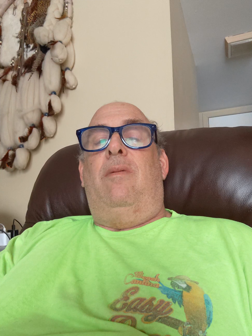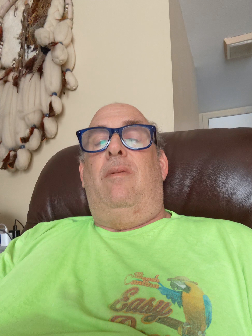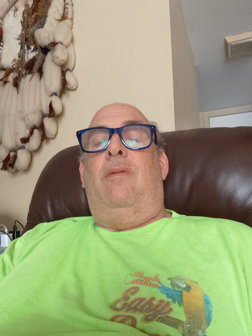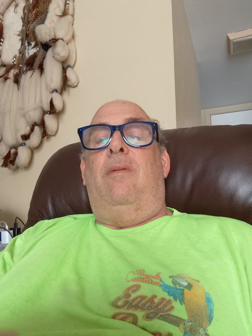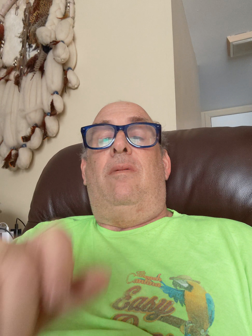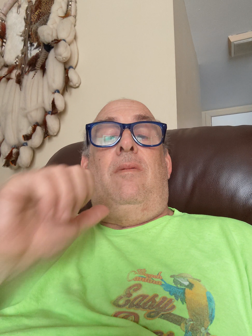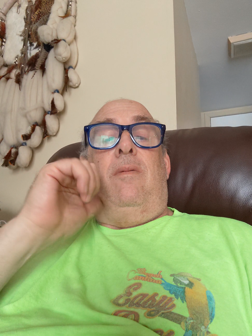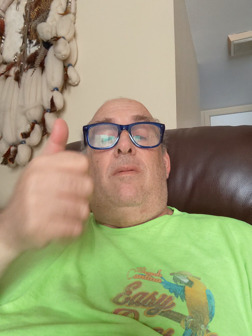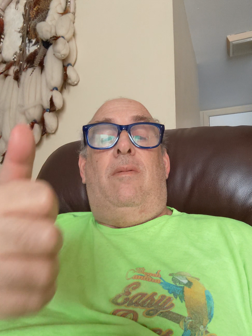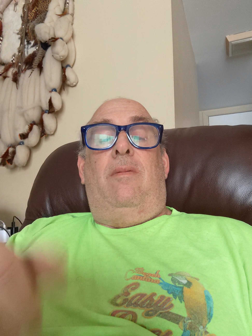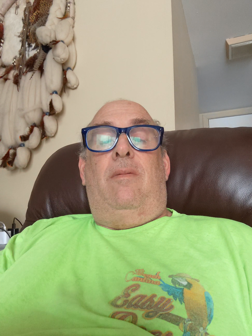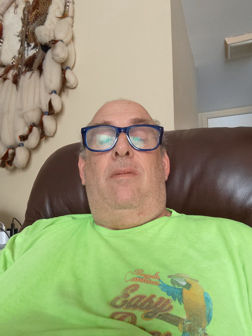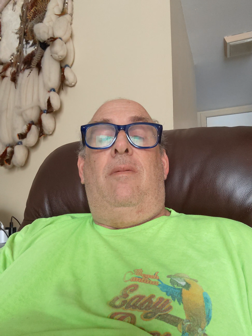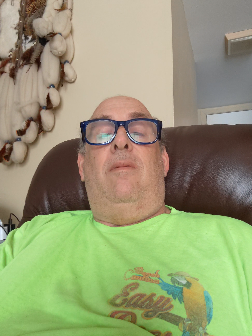tomorrow